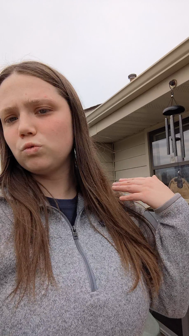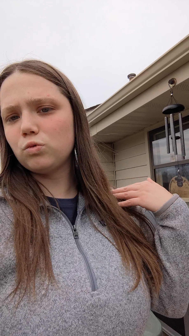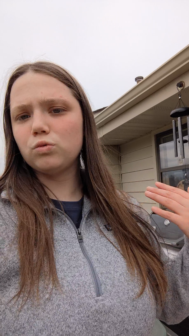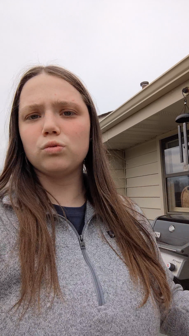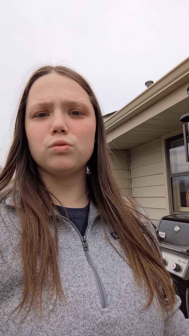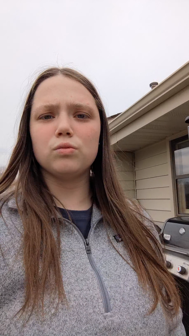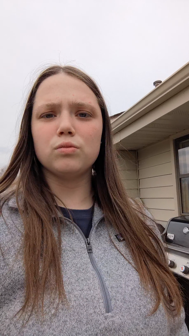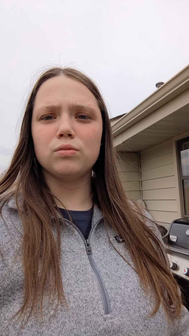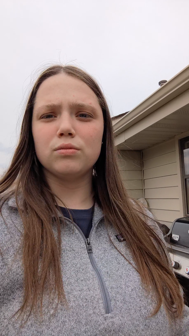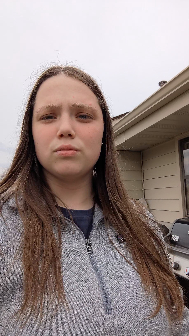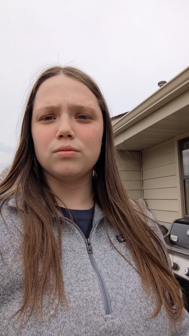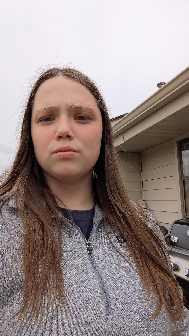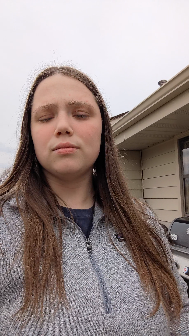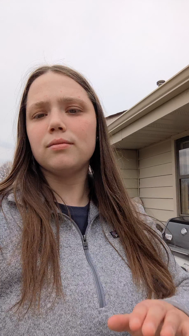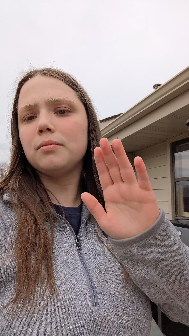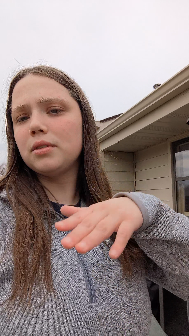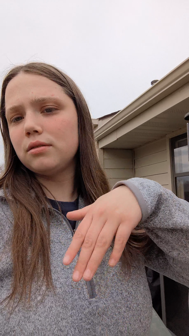paint